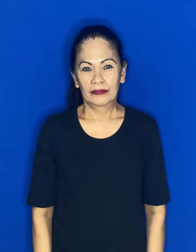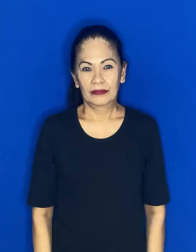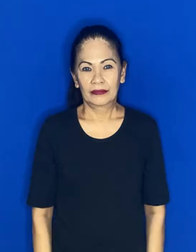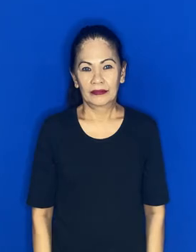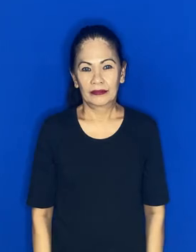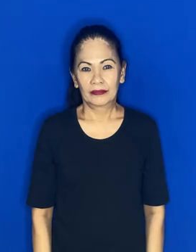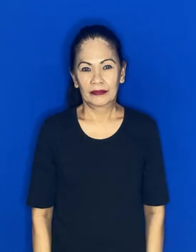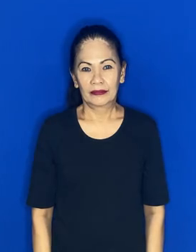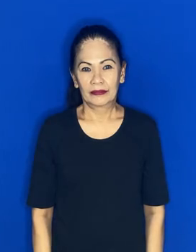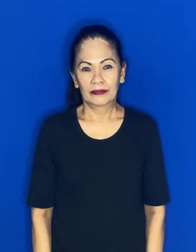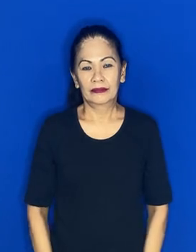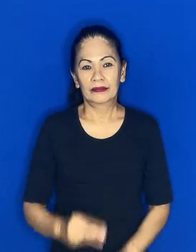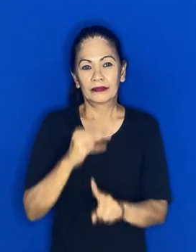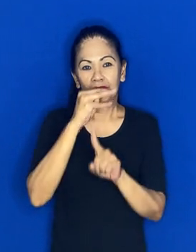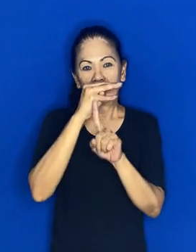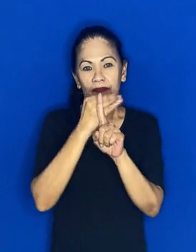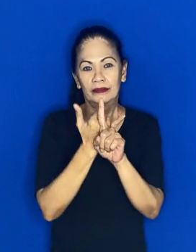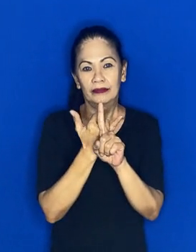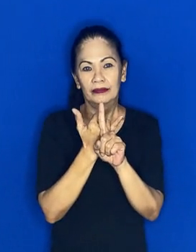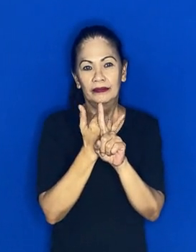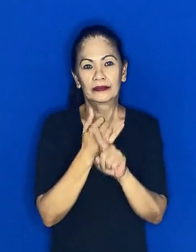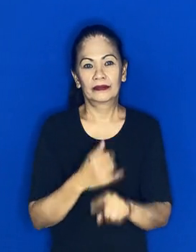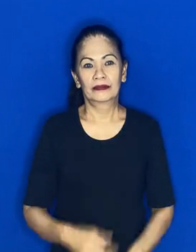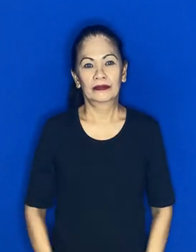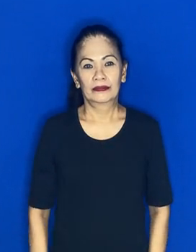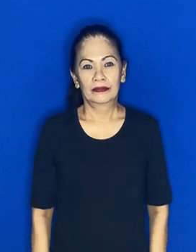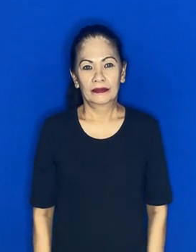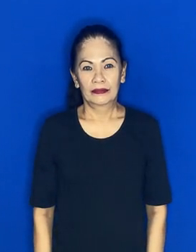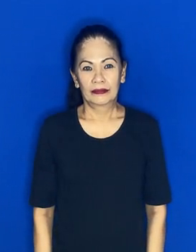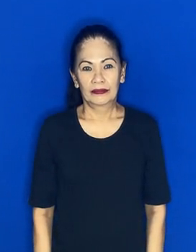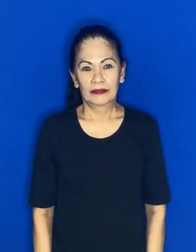may